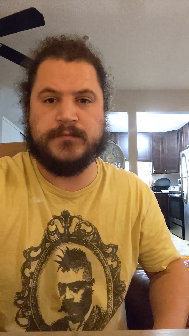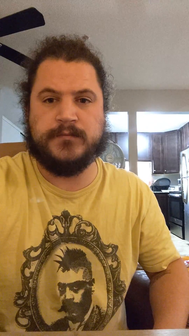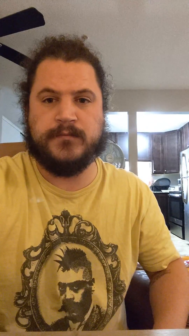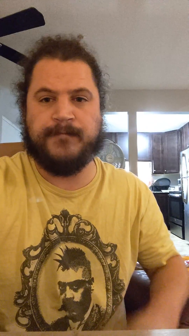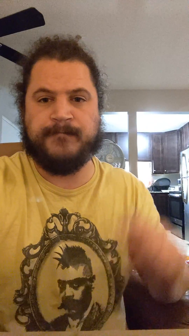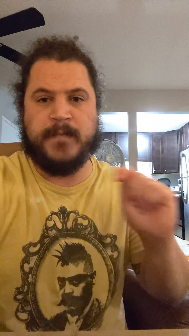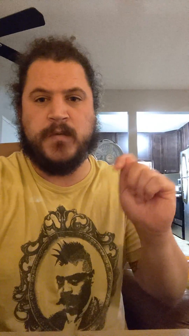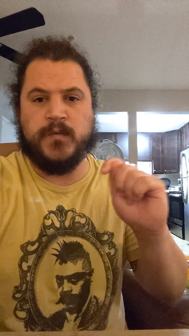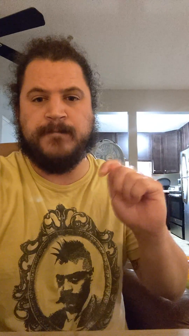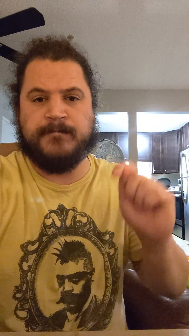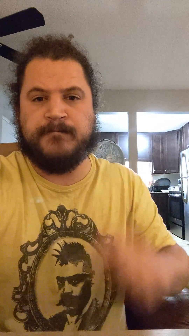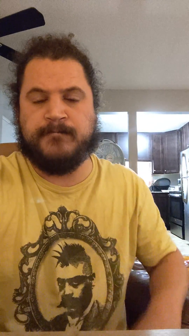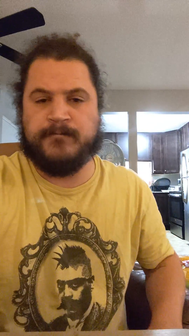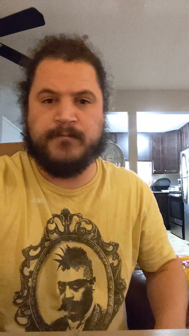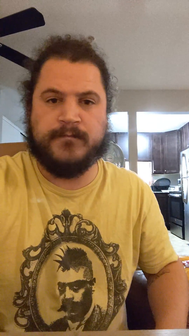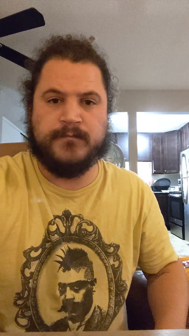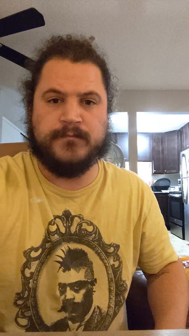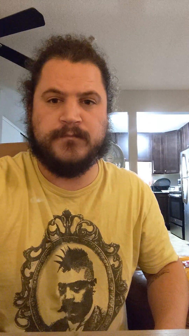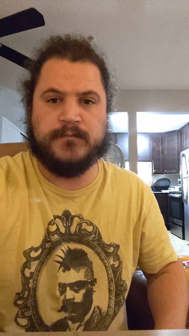bathroom